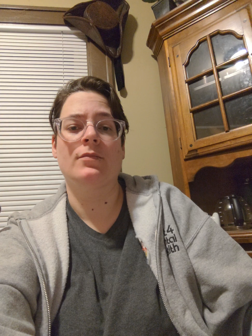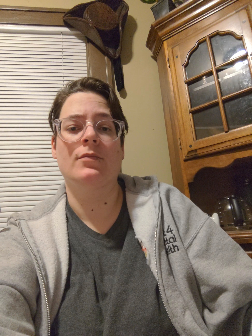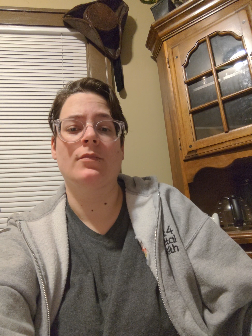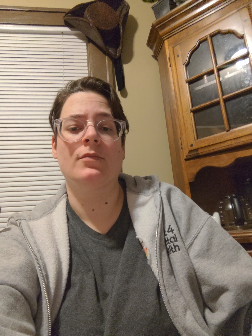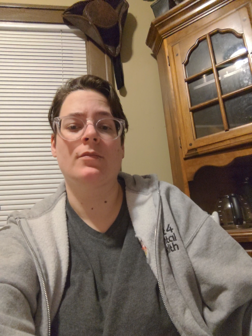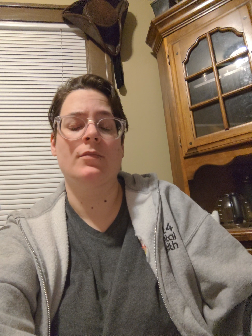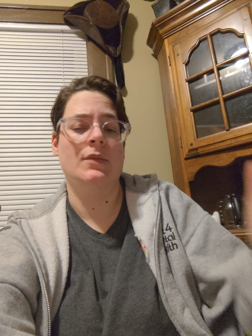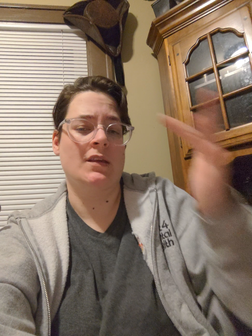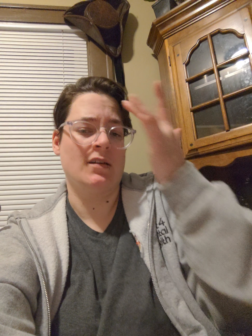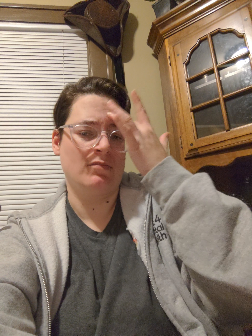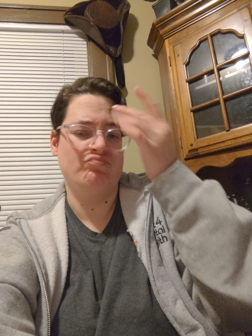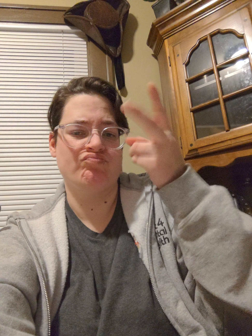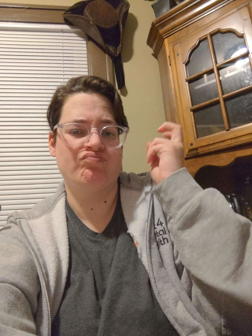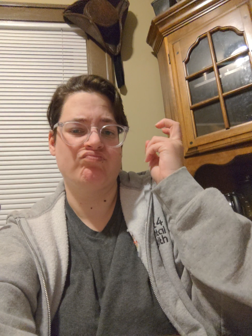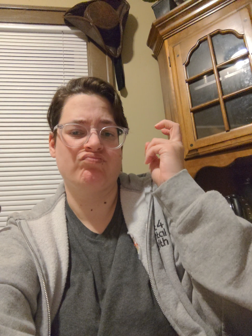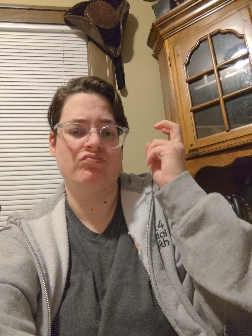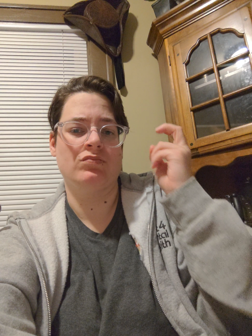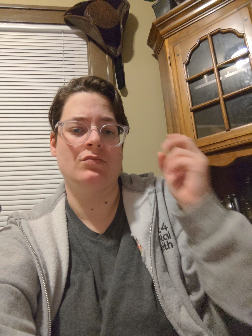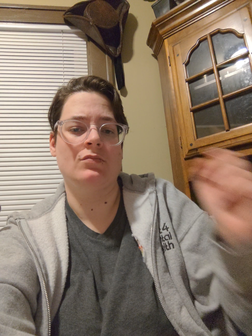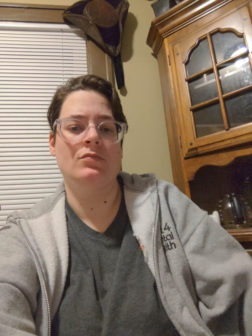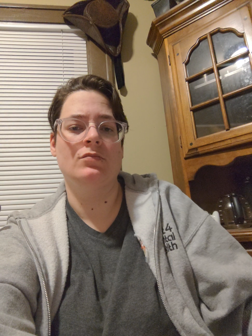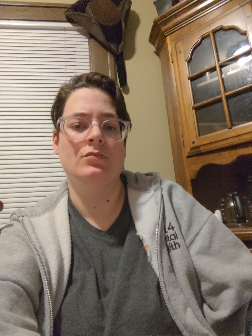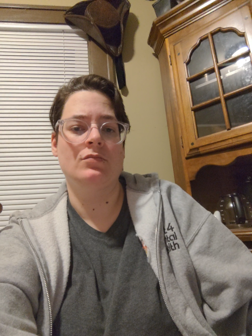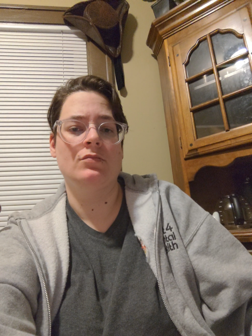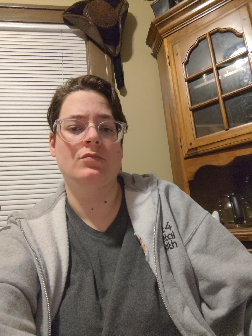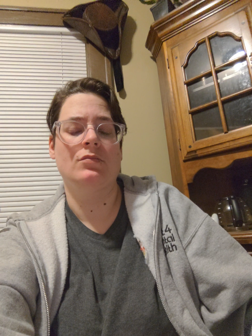sick